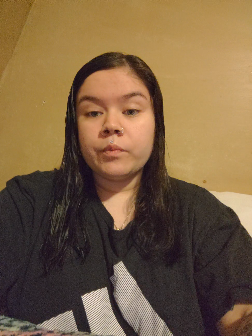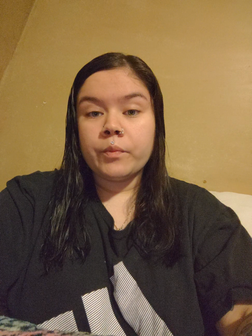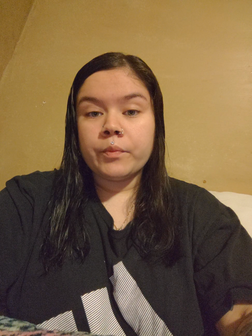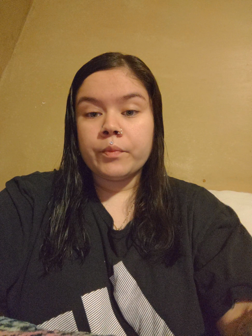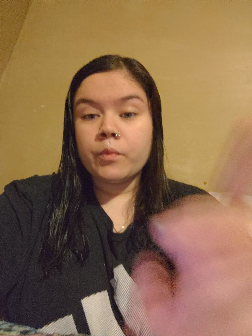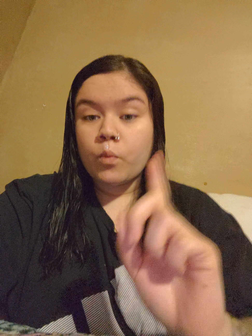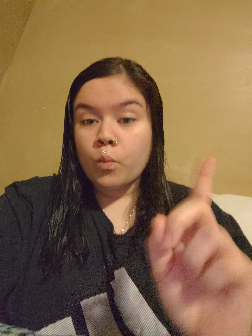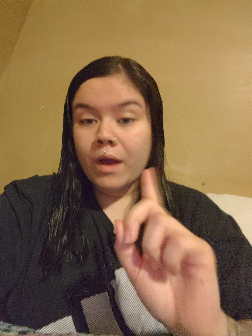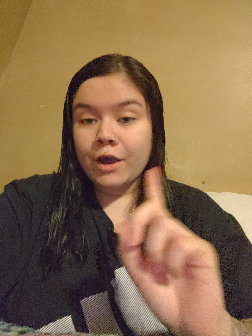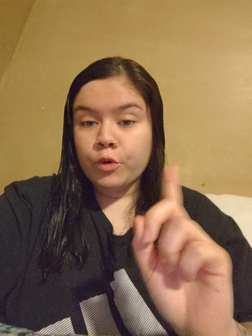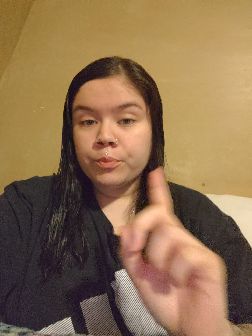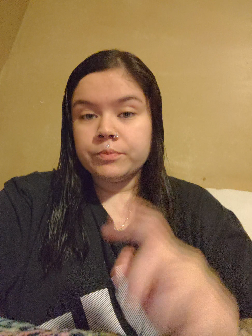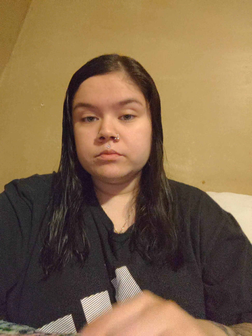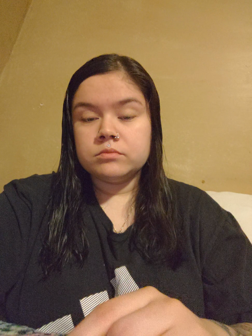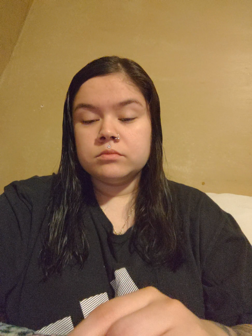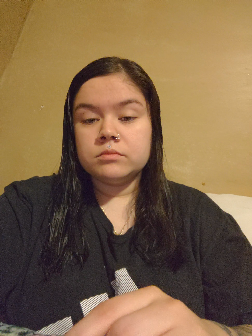where